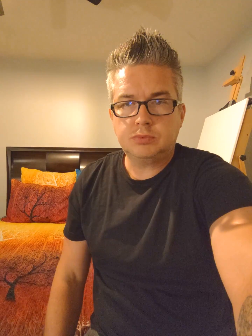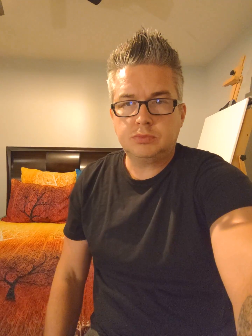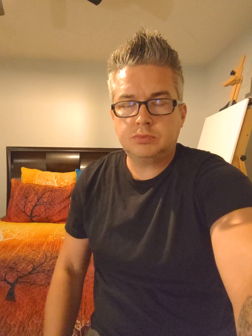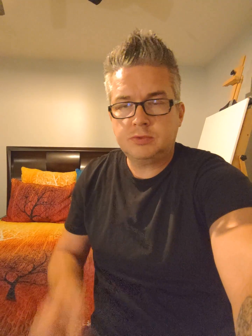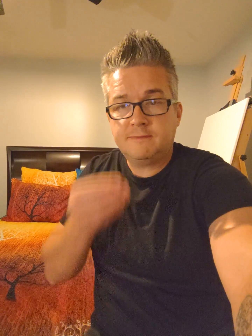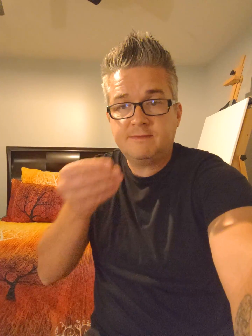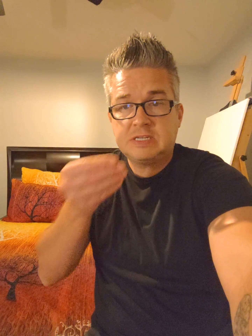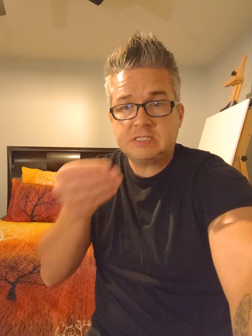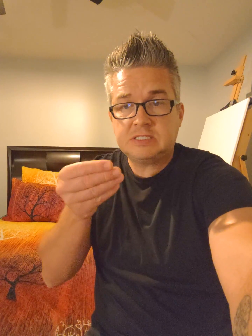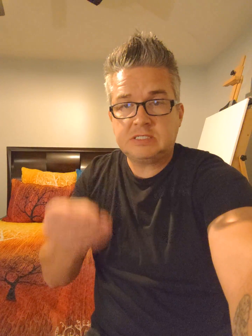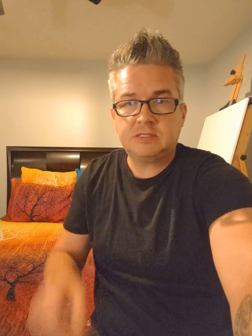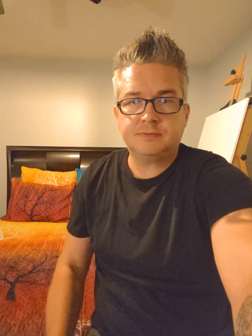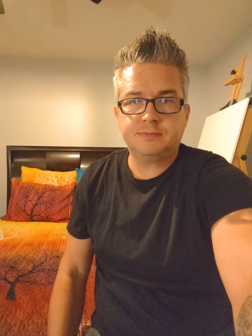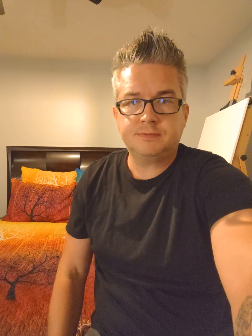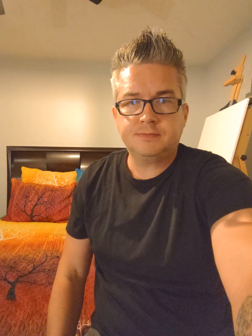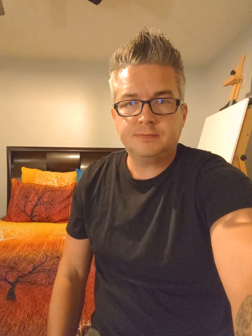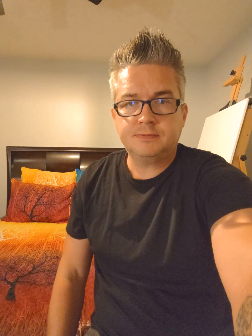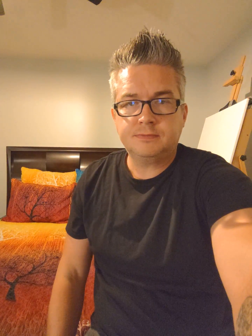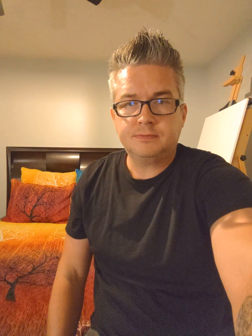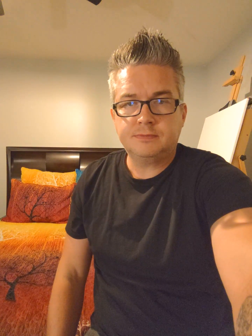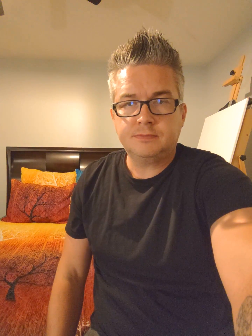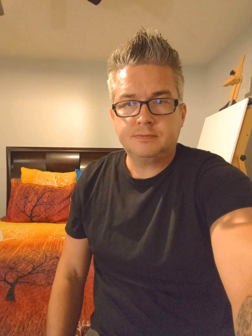feed